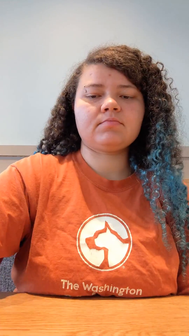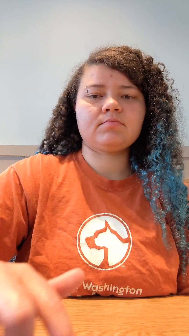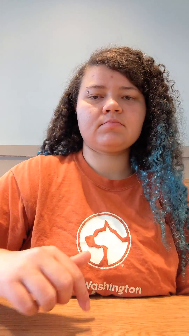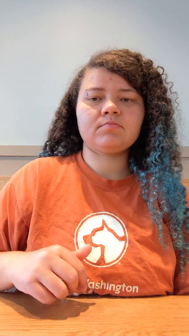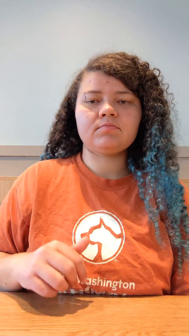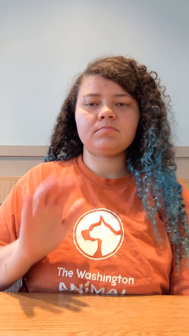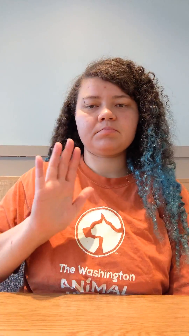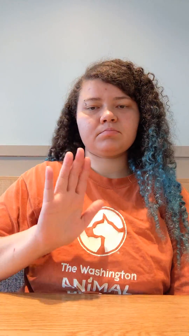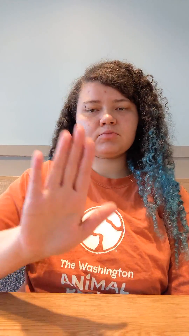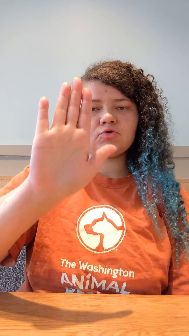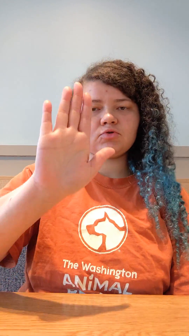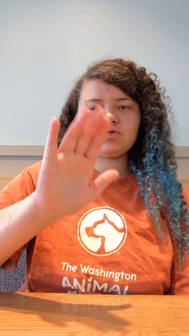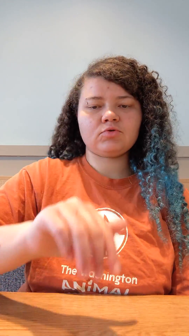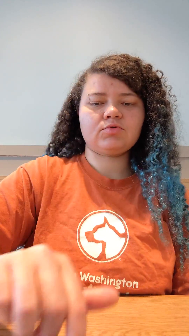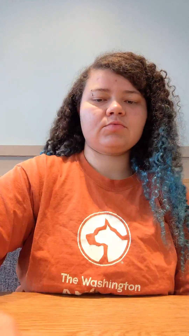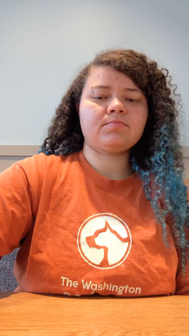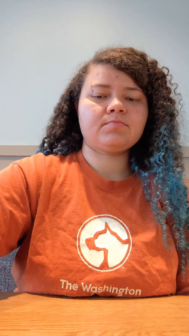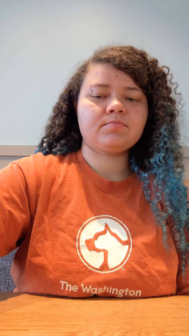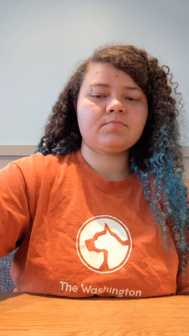push